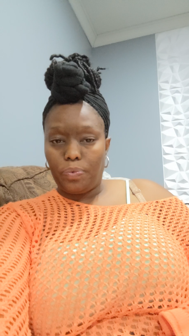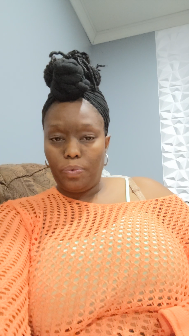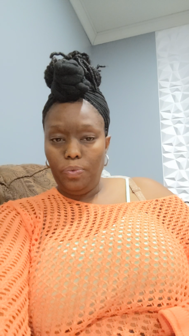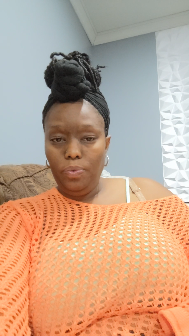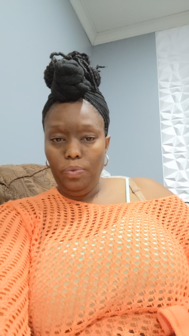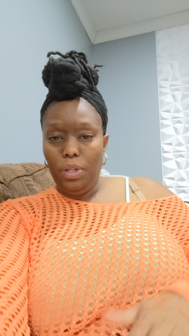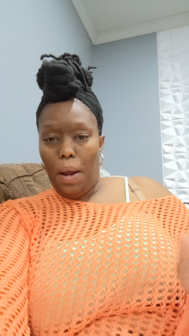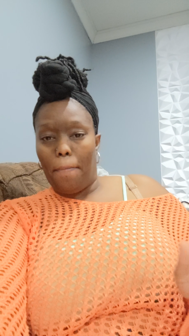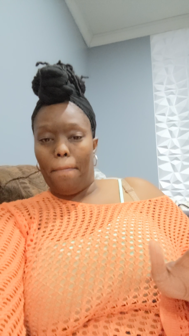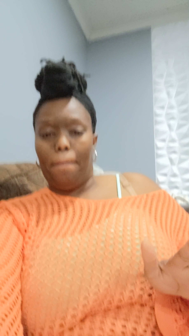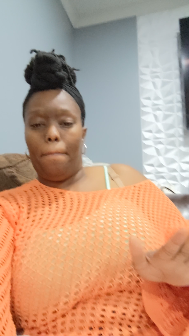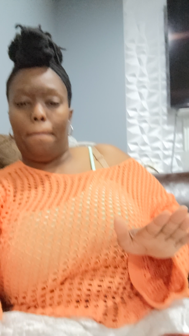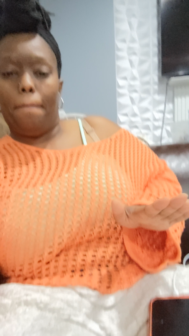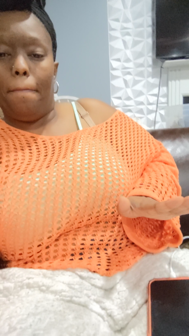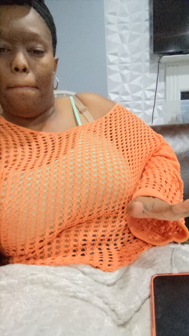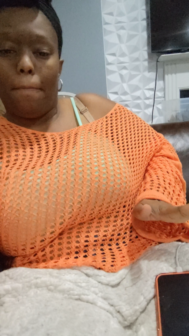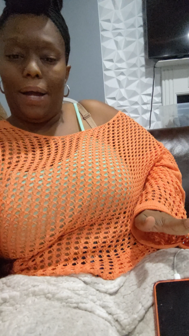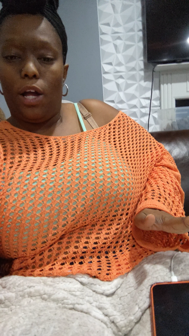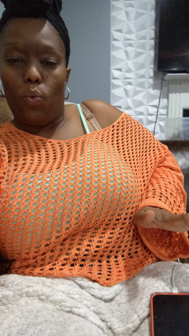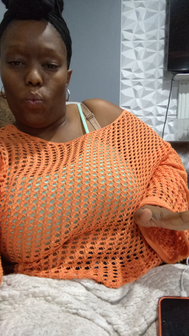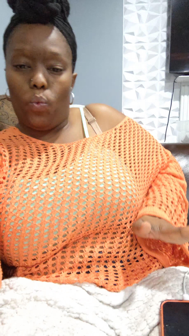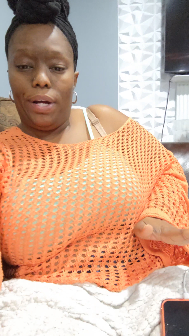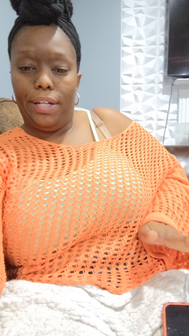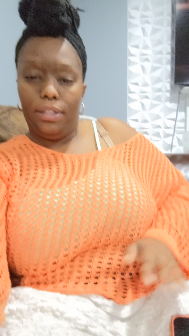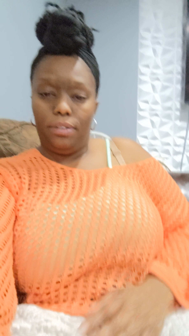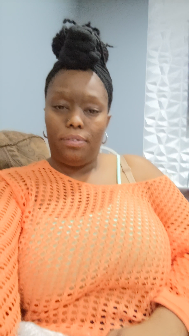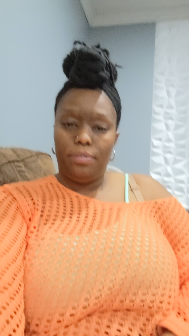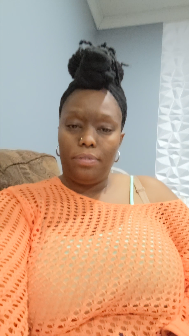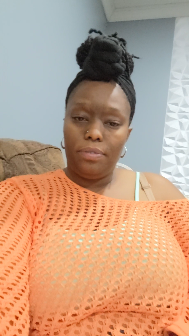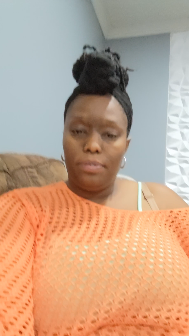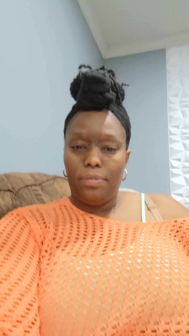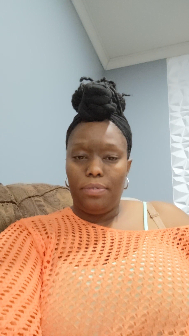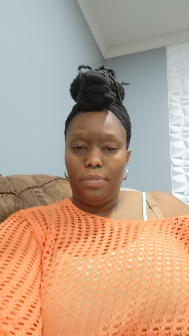penguin